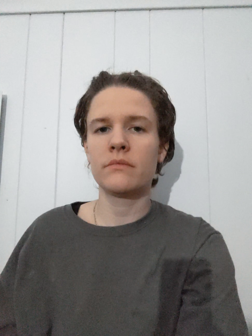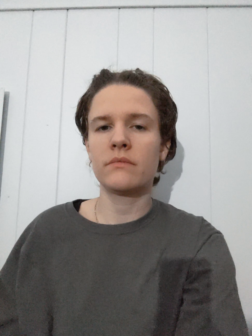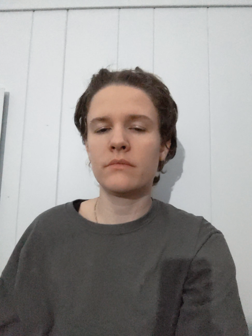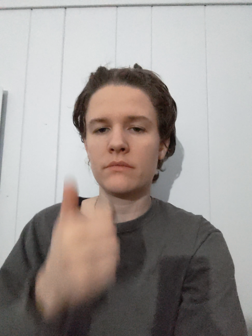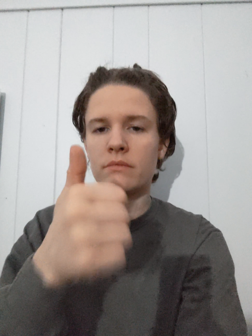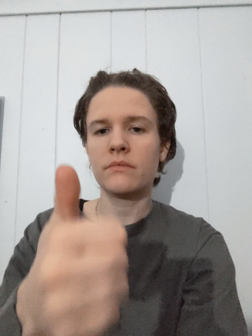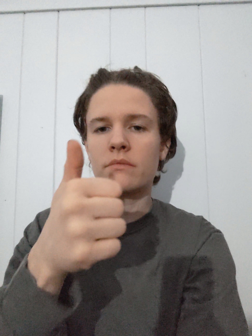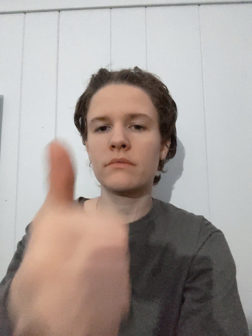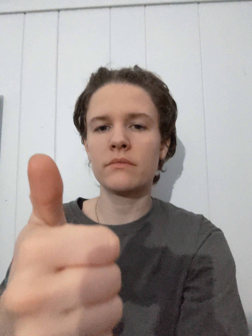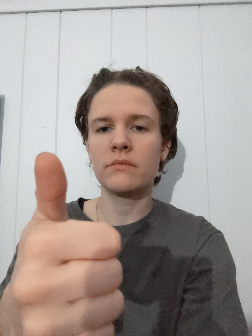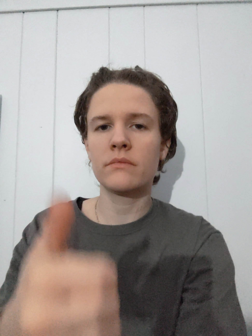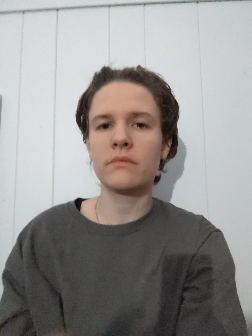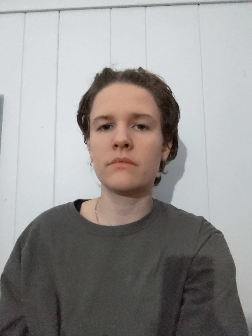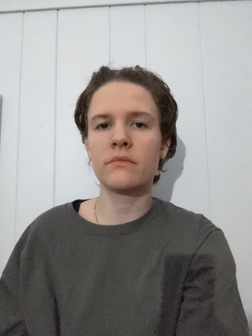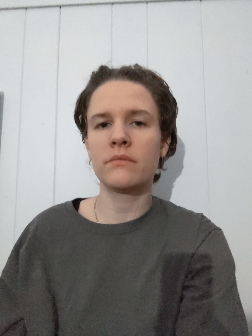yourself